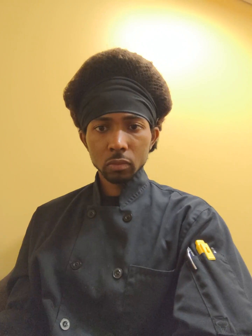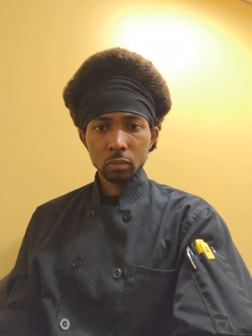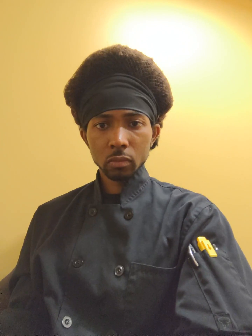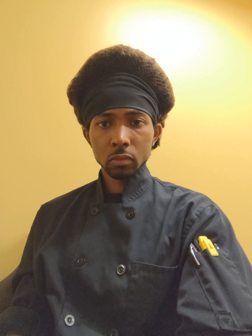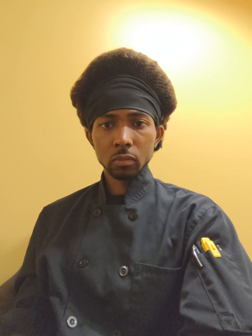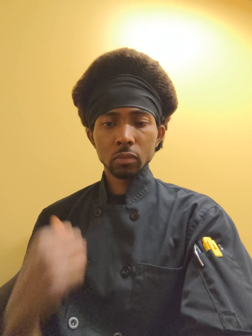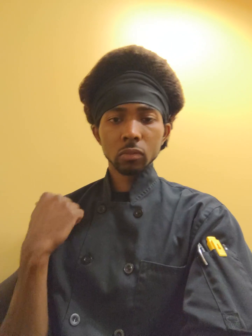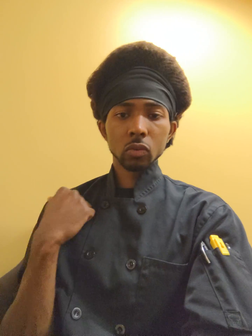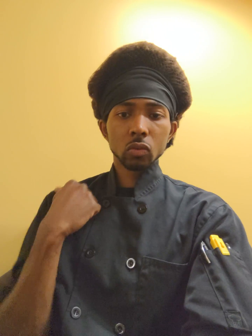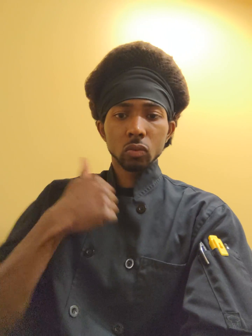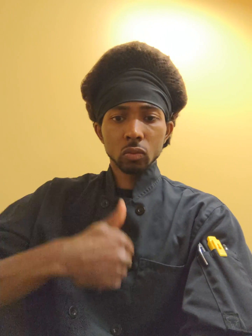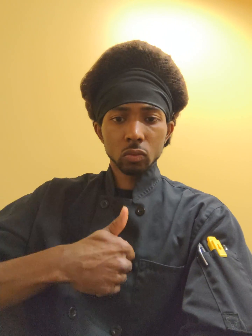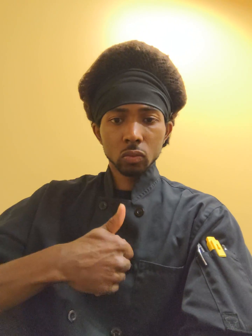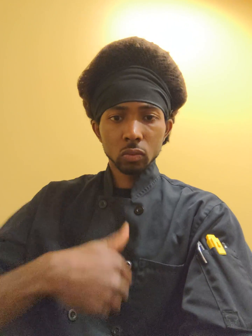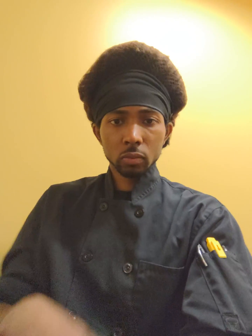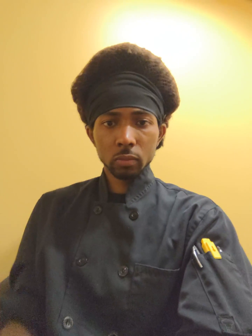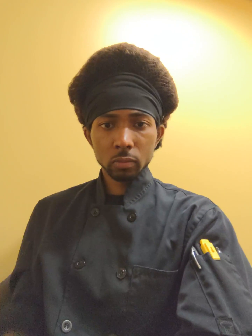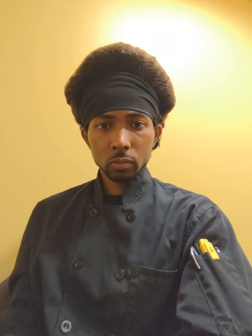coats